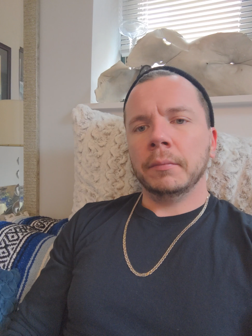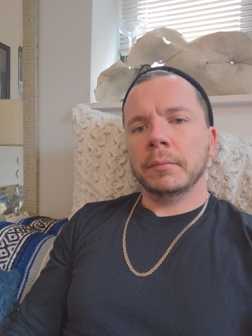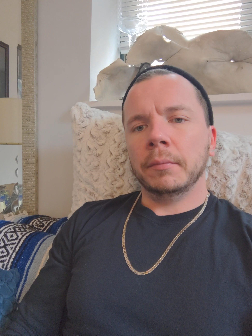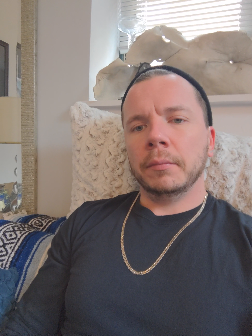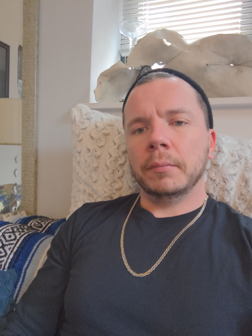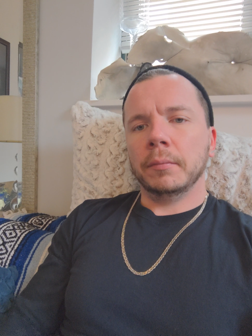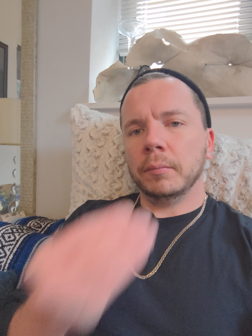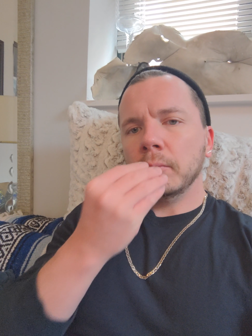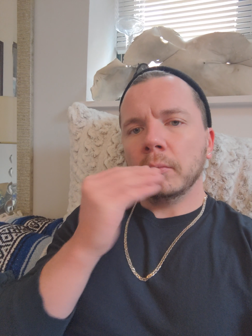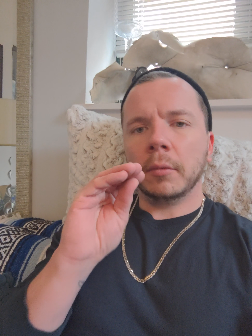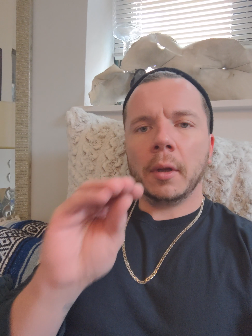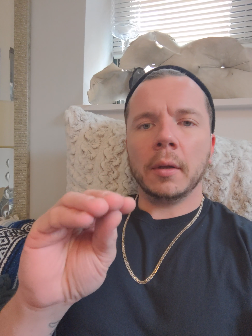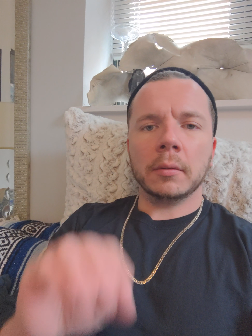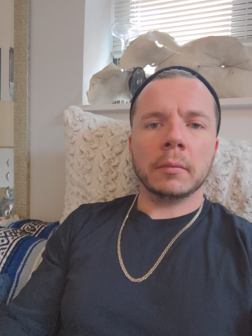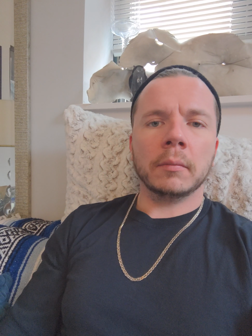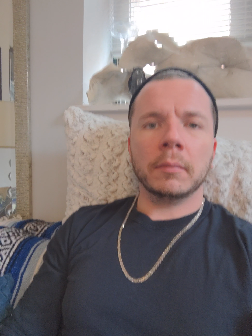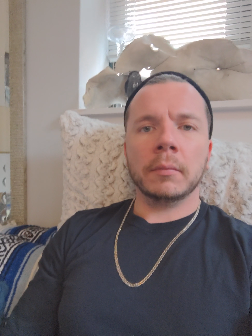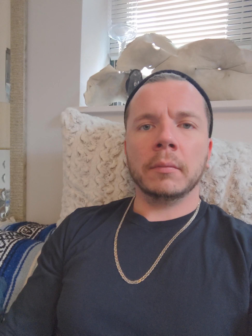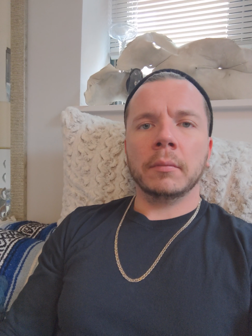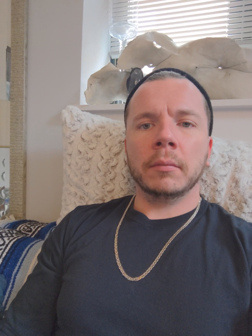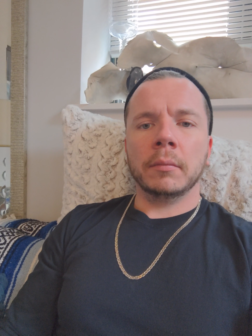kiss